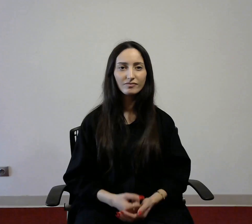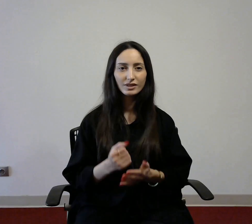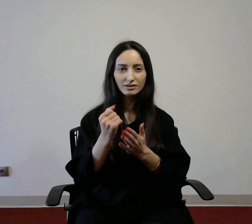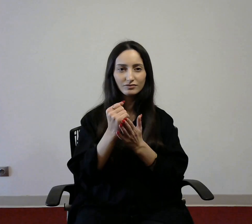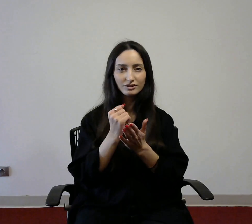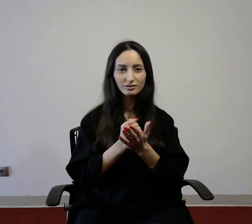viza